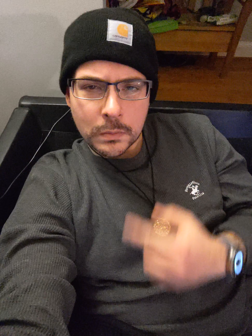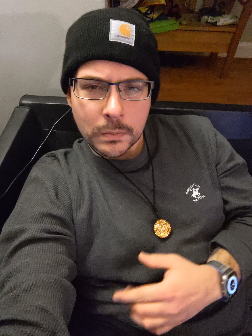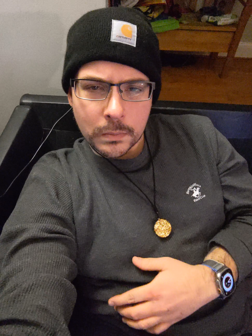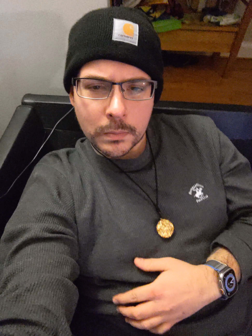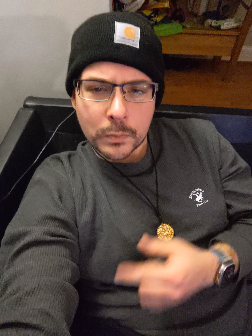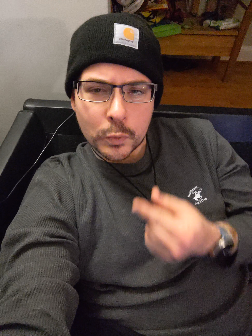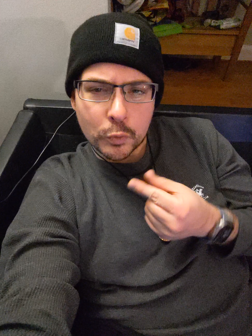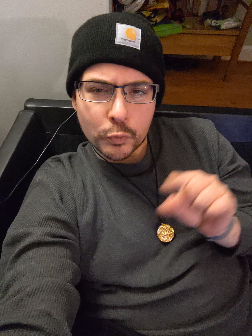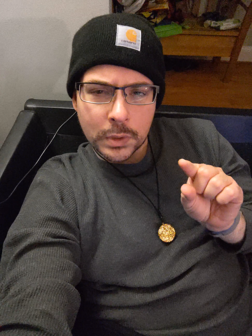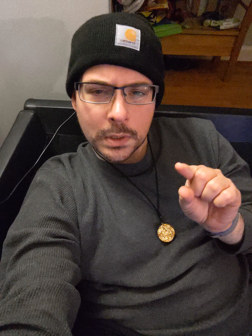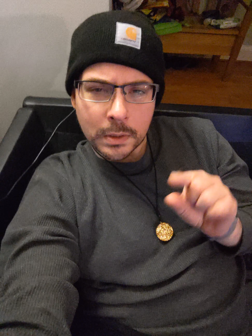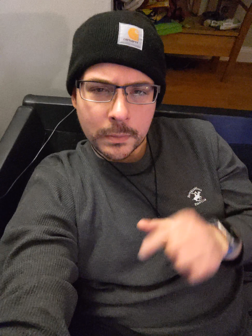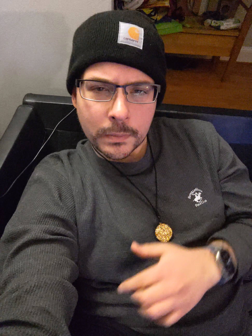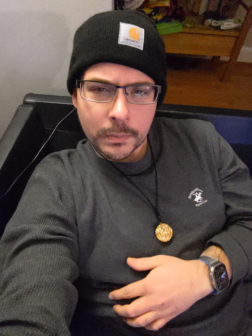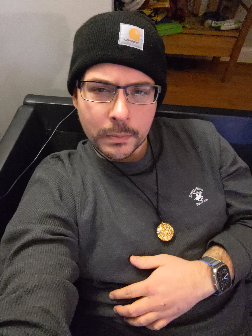green